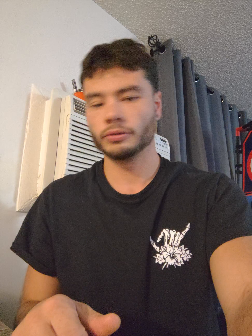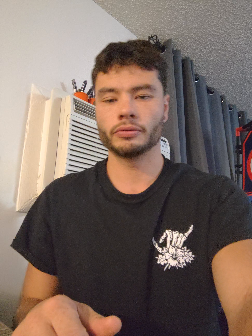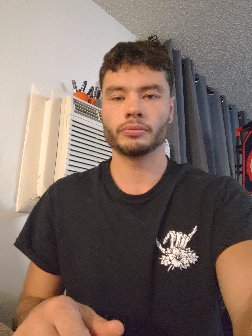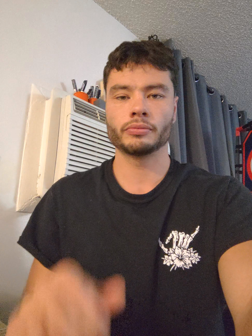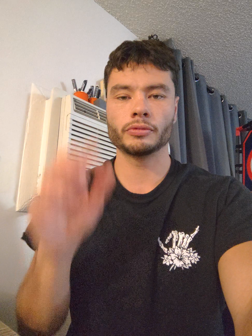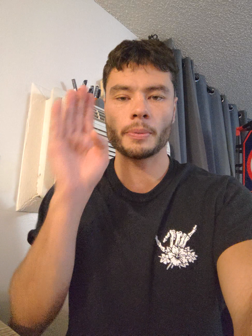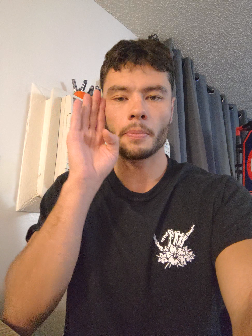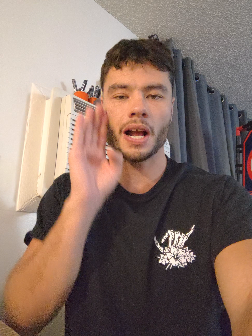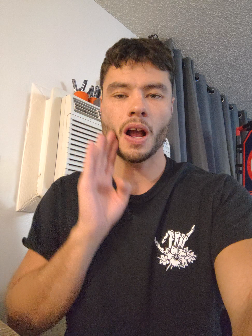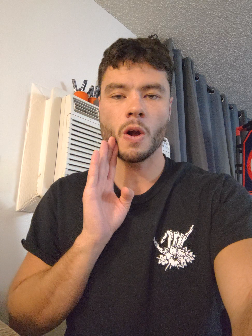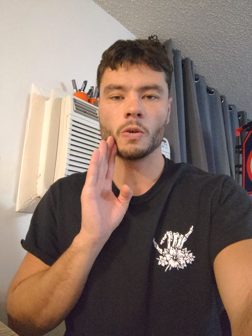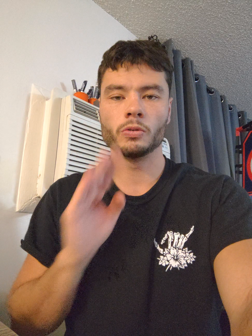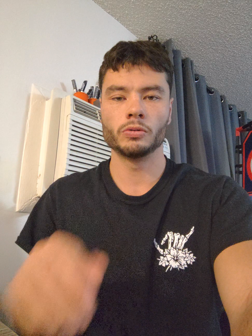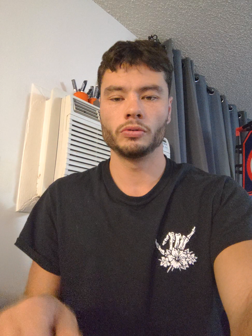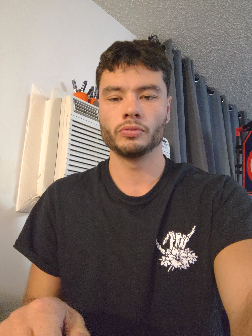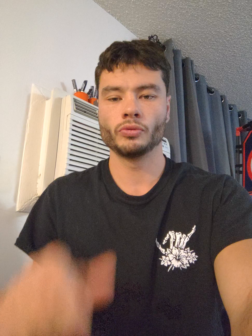brown